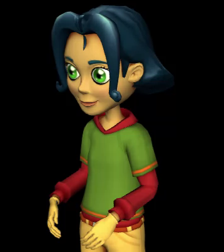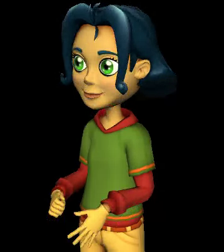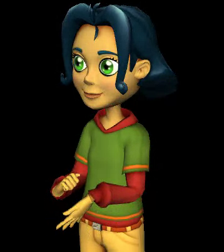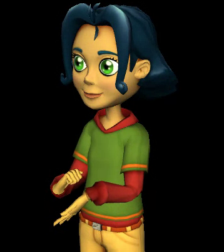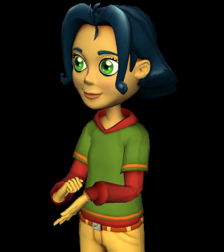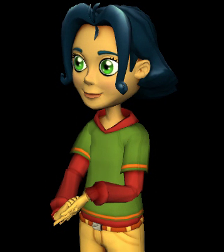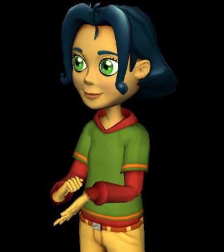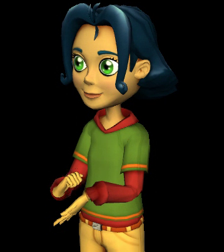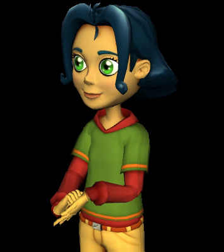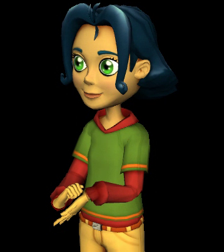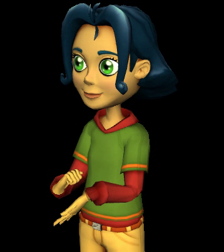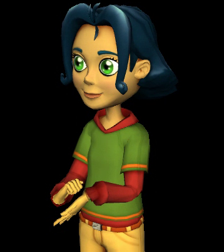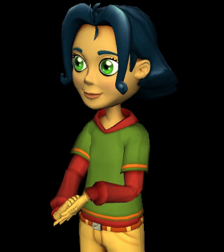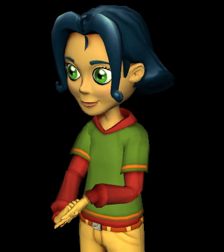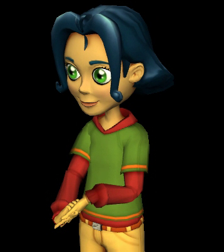شهية